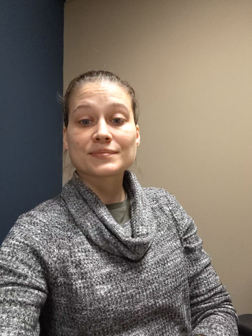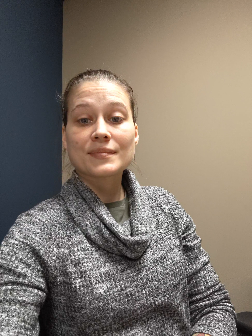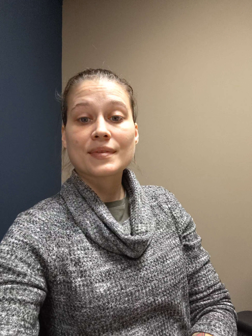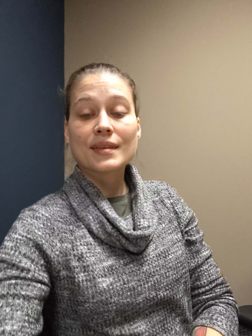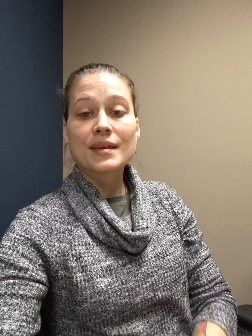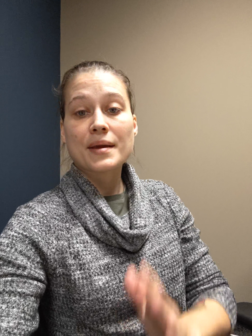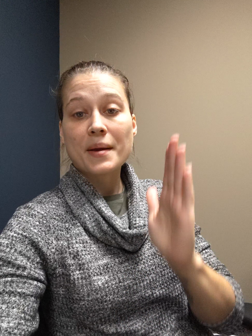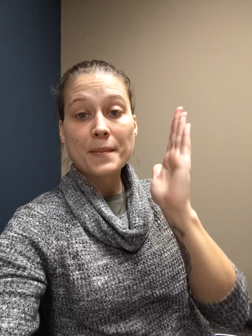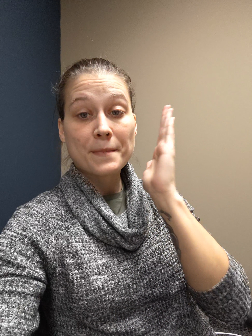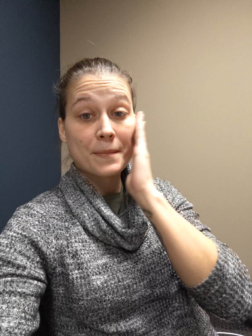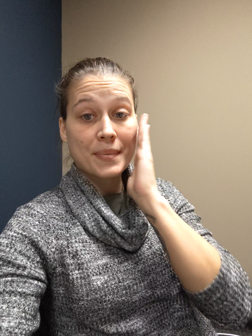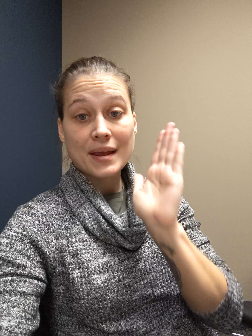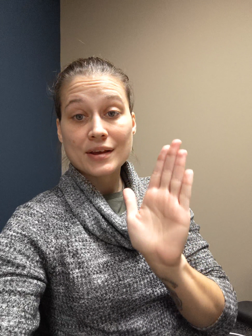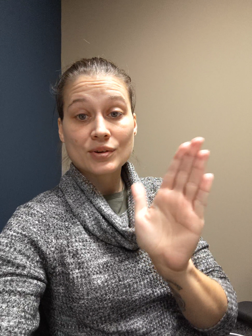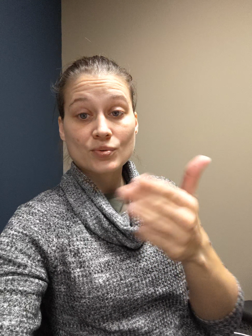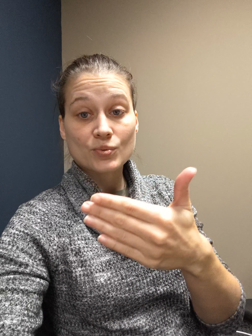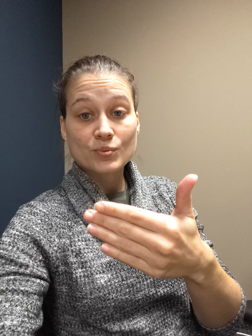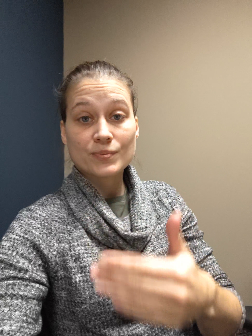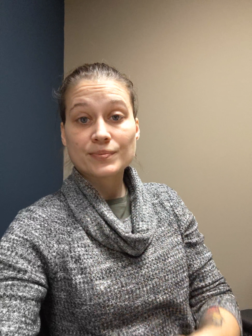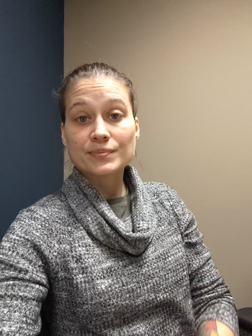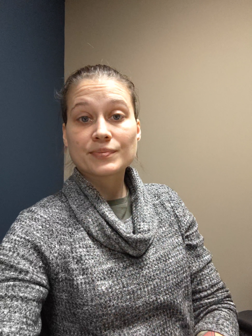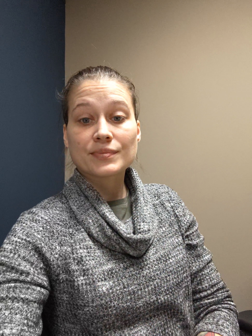bedroom